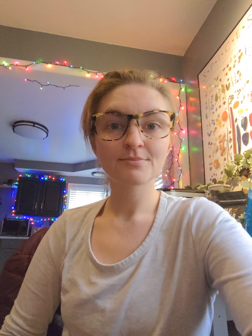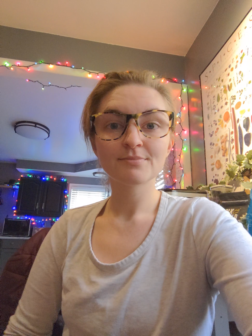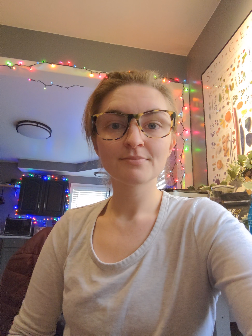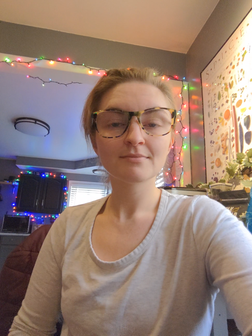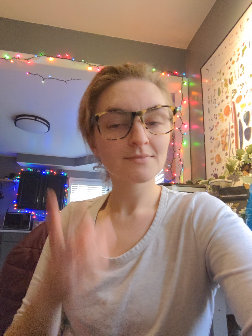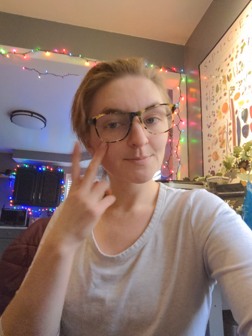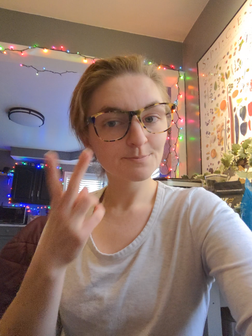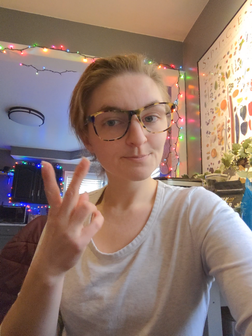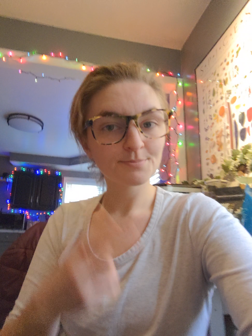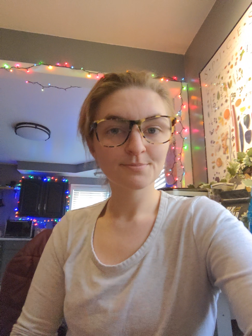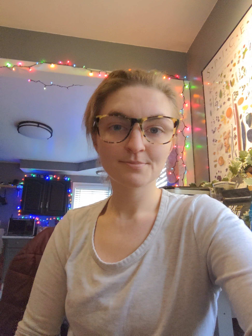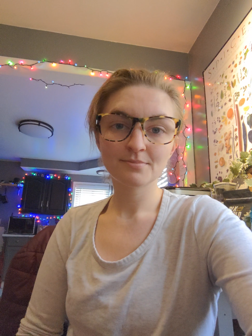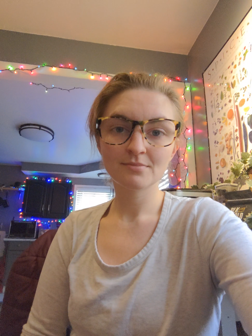see